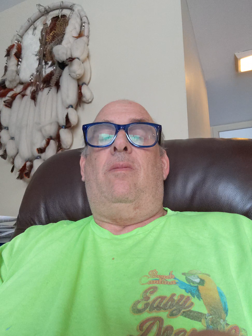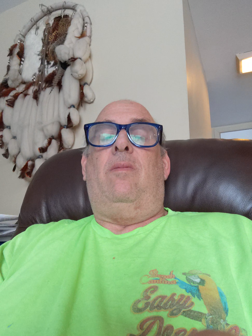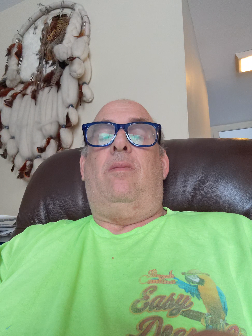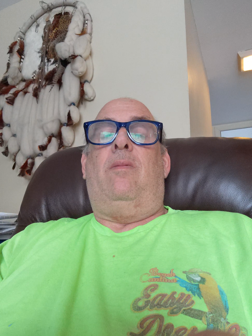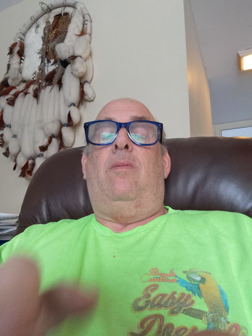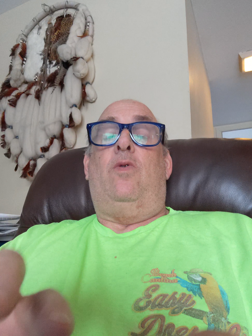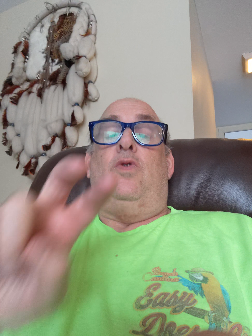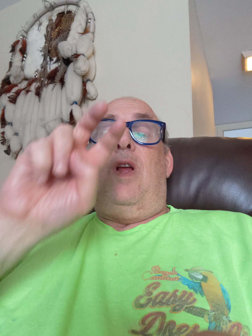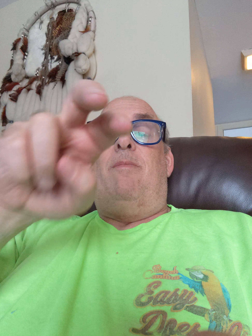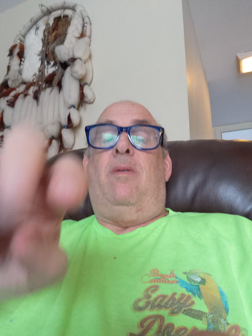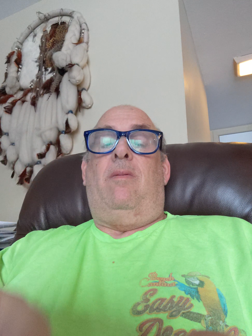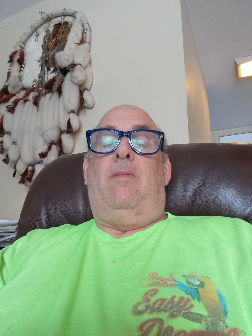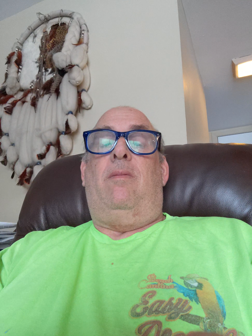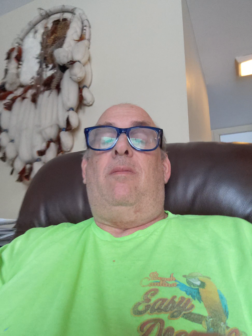jump